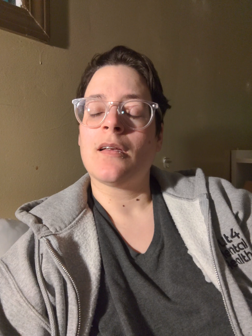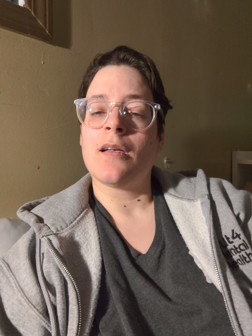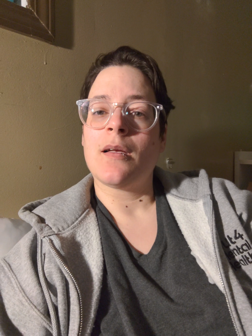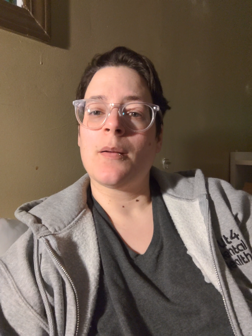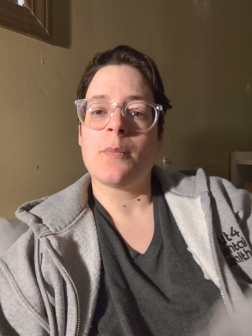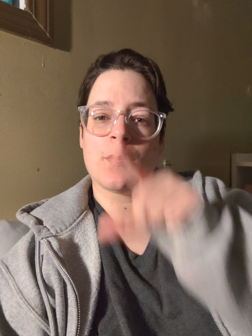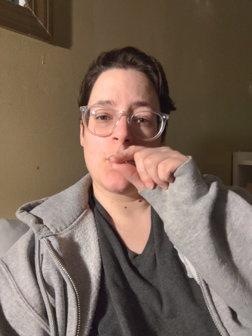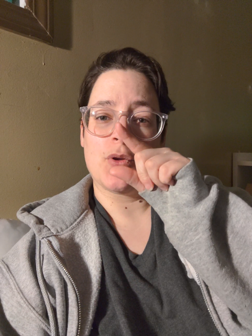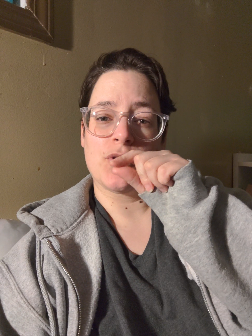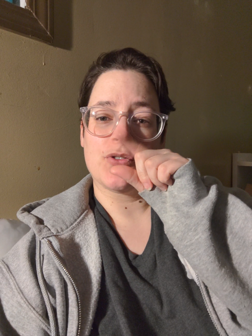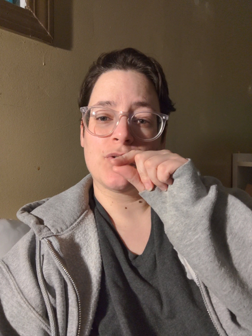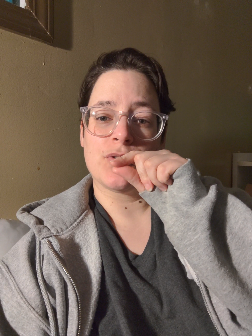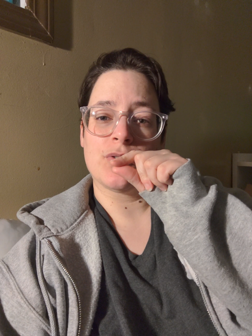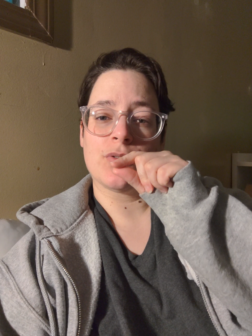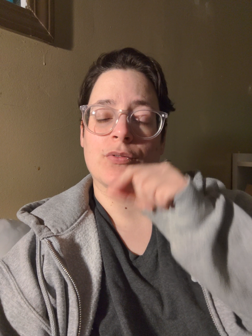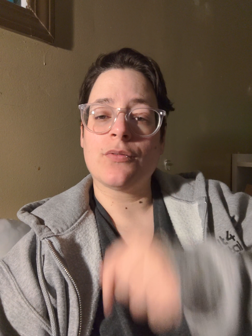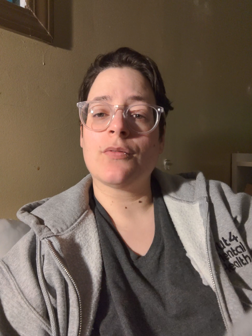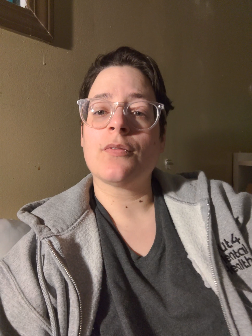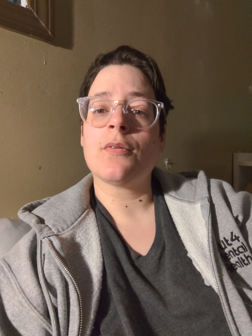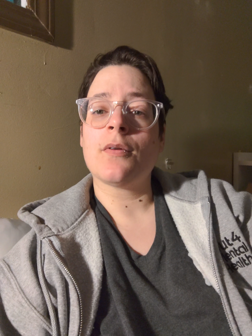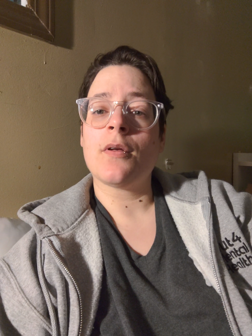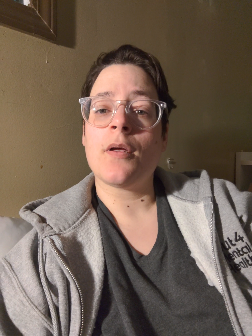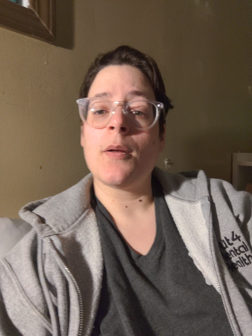bird